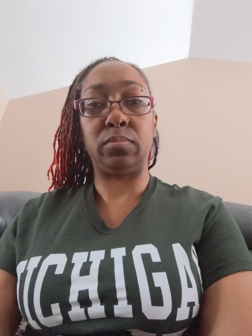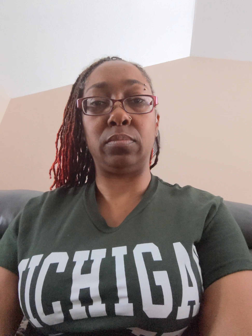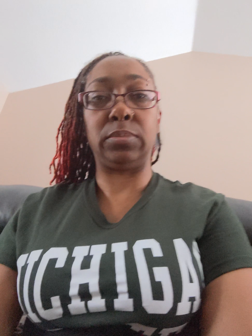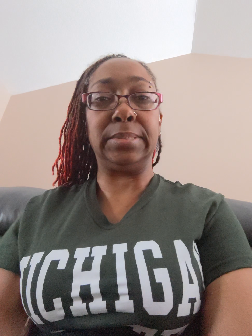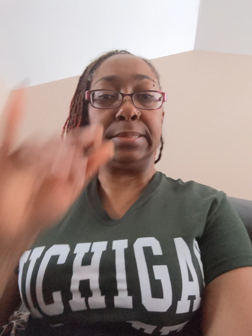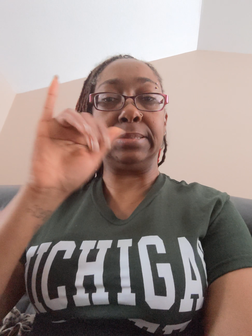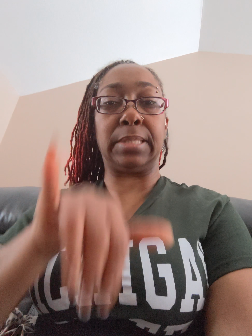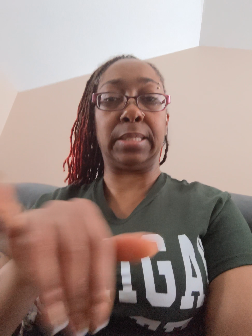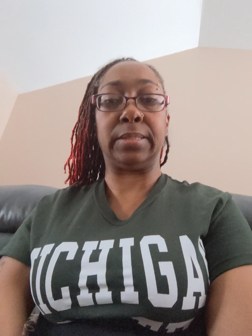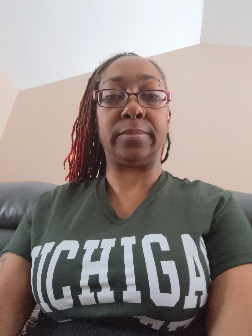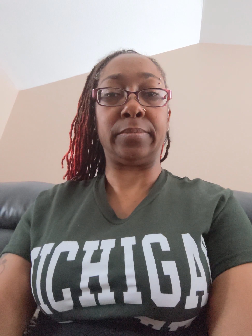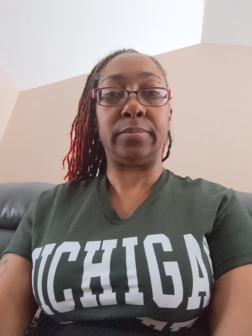stay